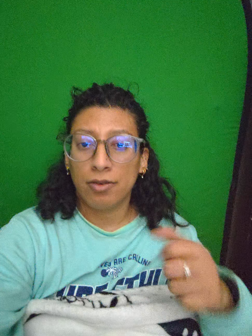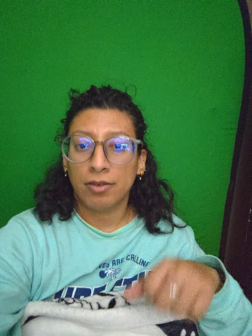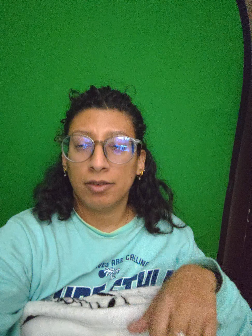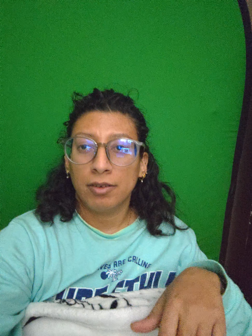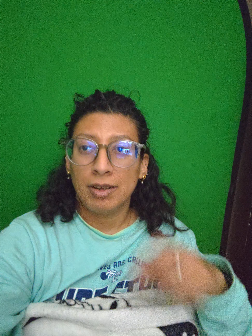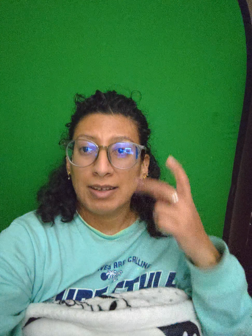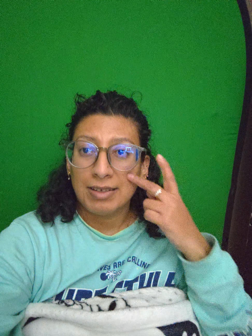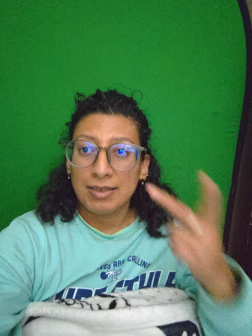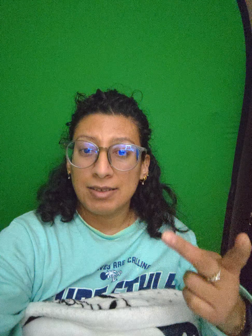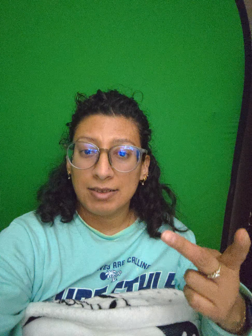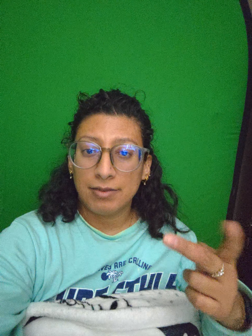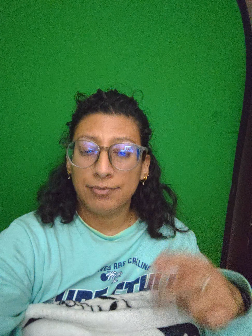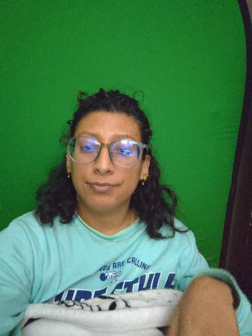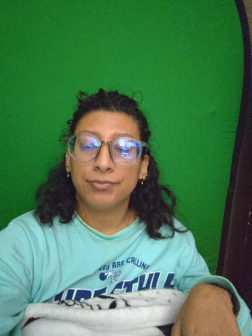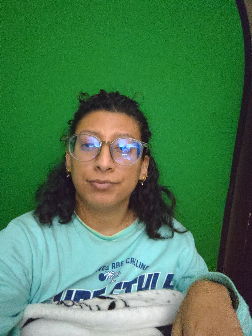see